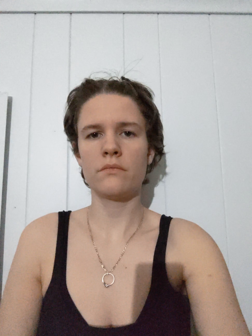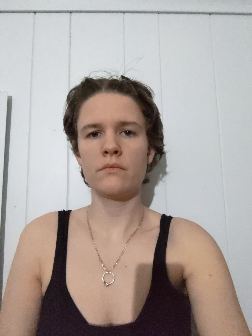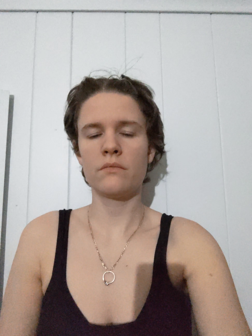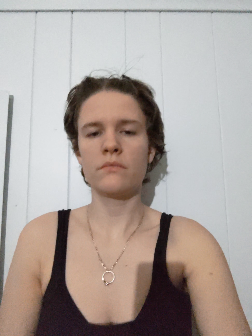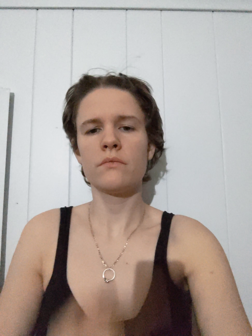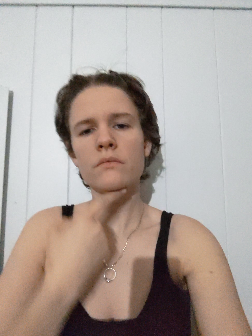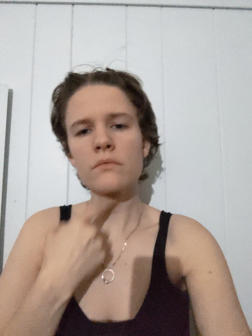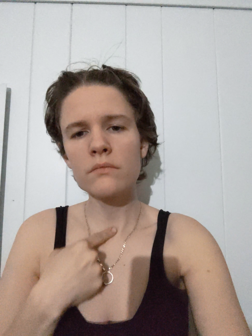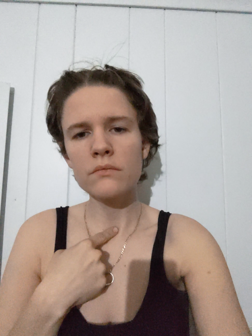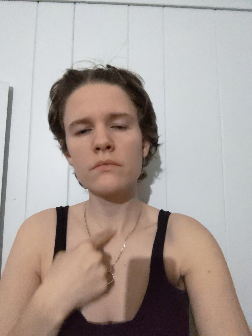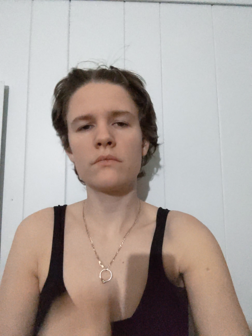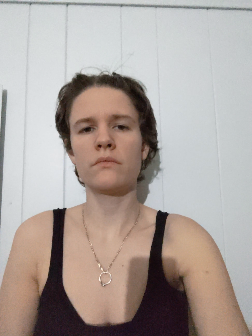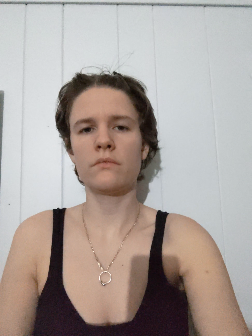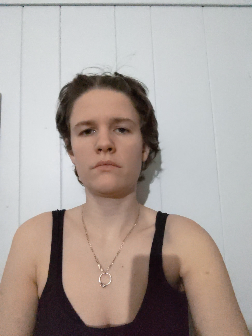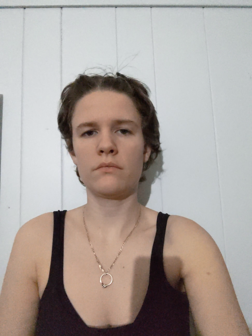thirsty